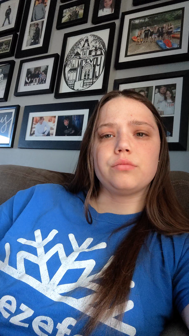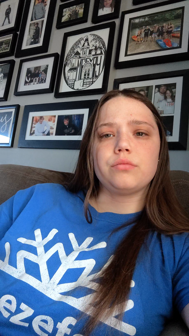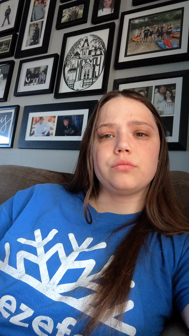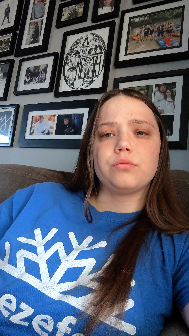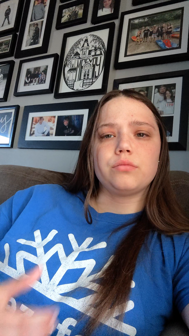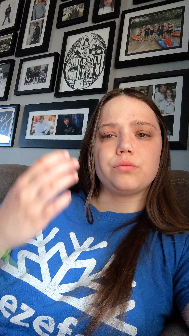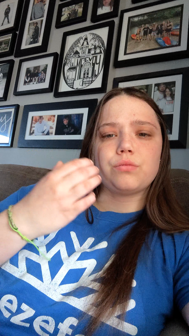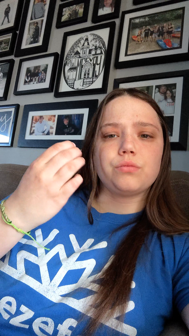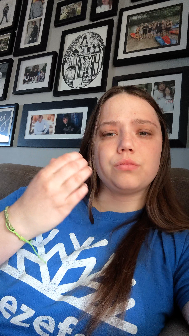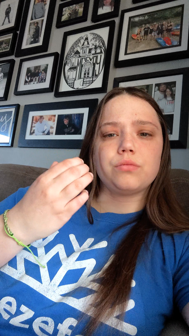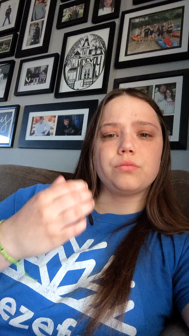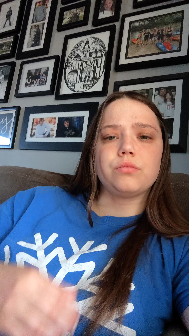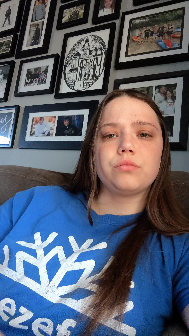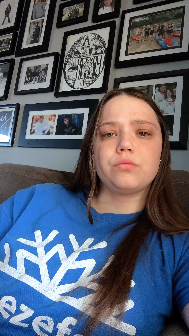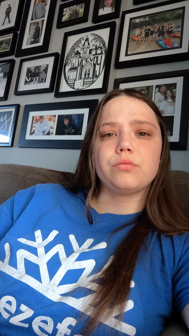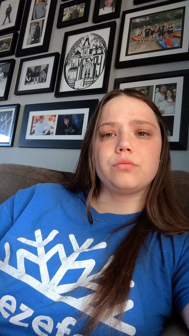shake